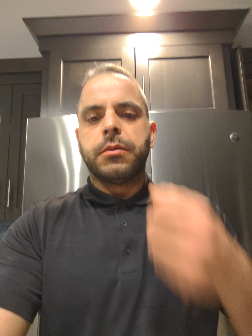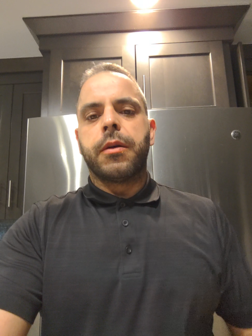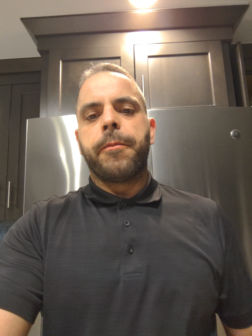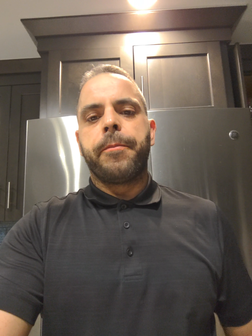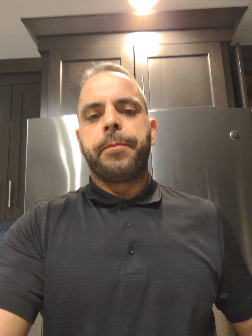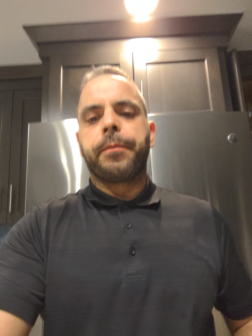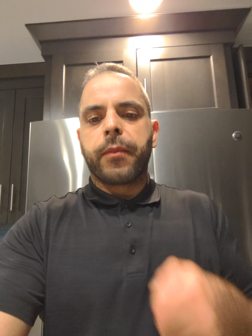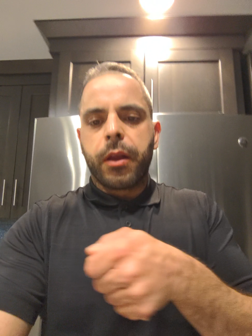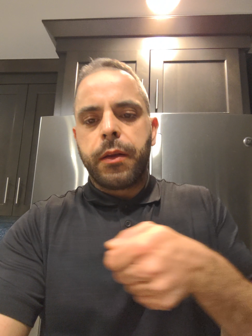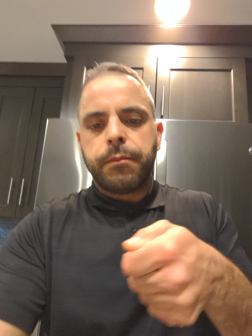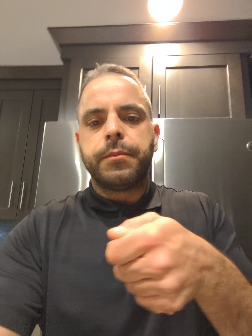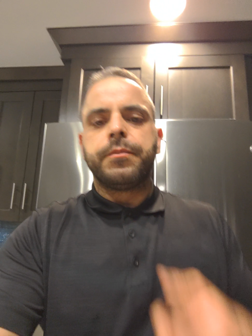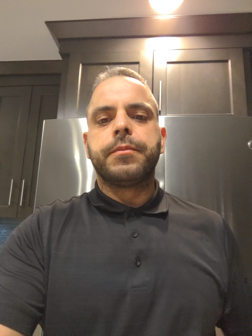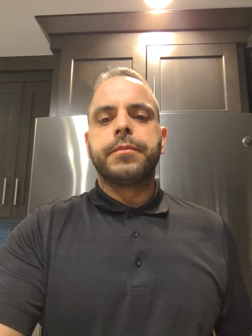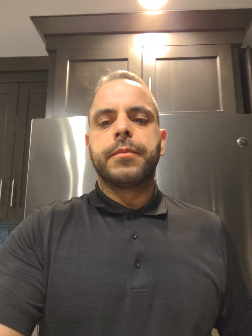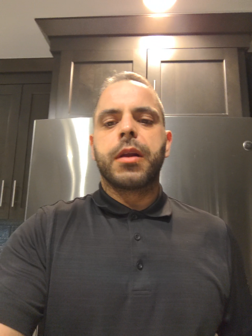vacuum